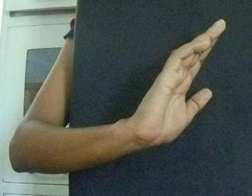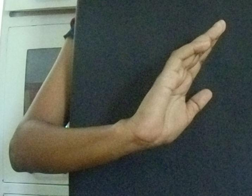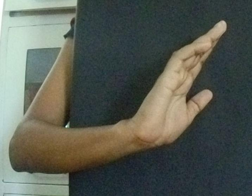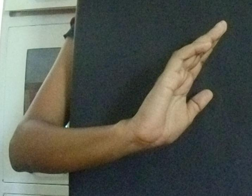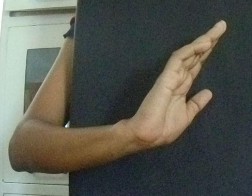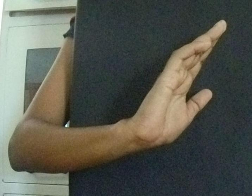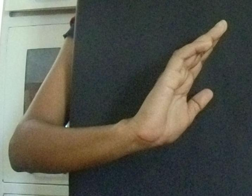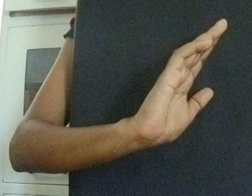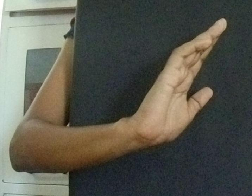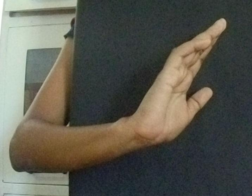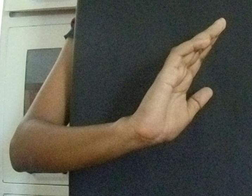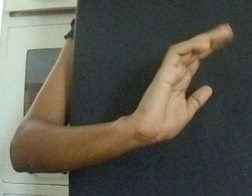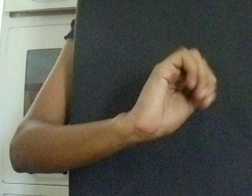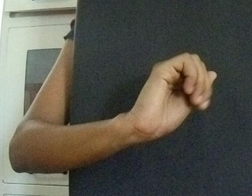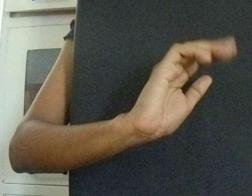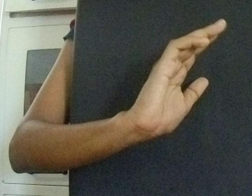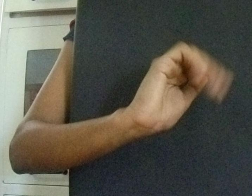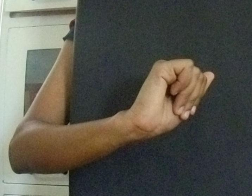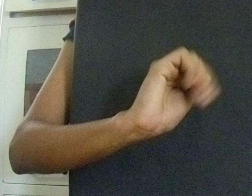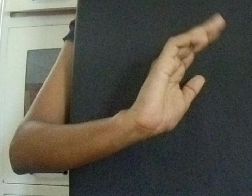call